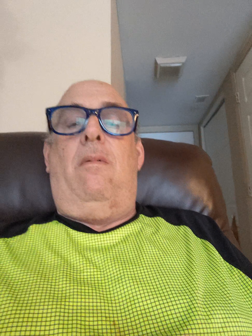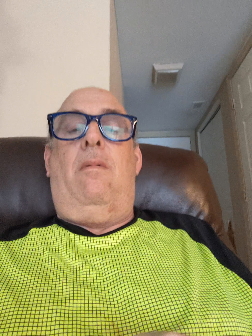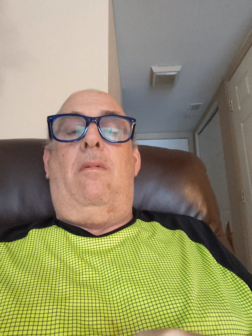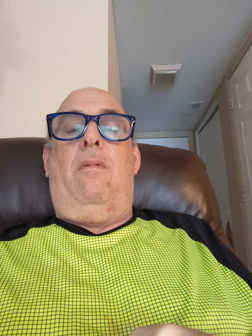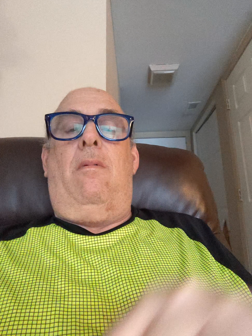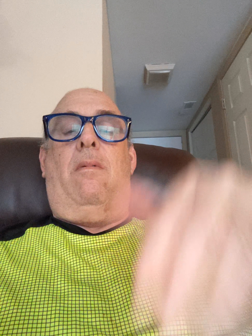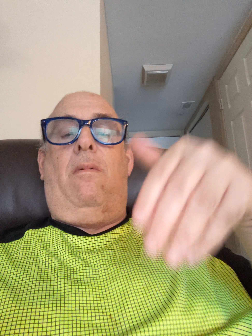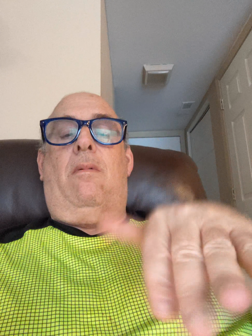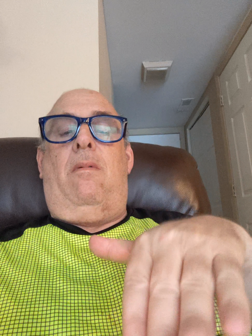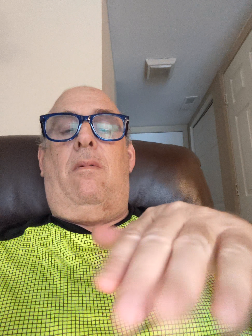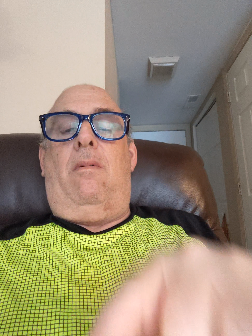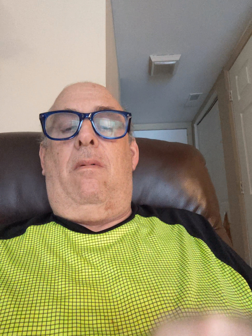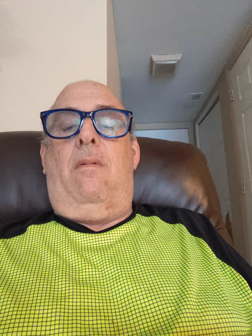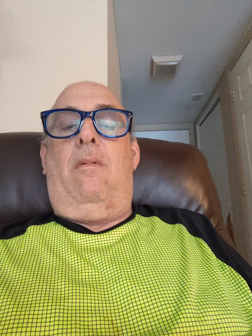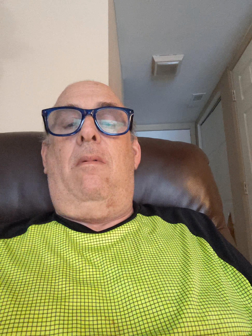underwear